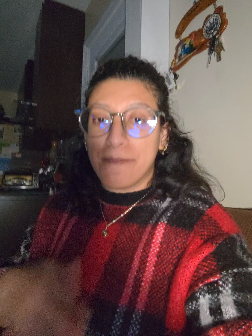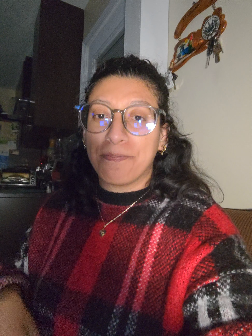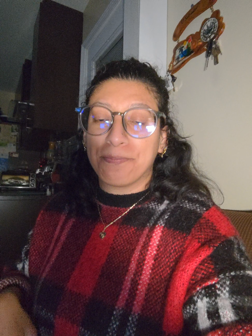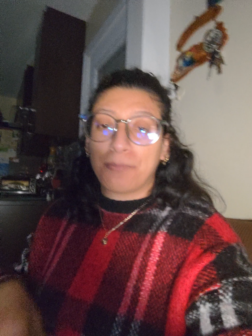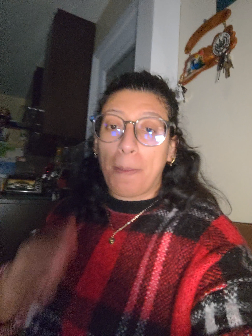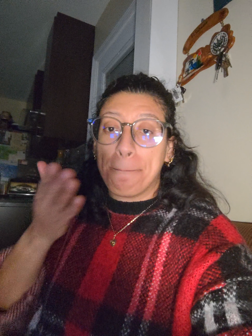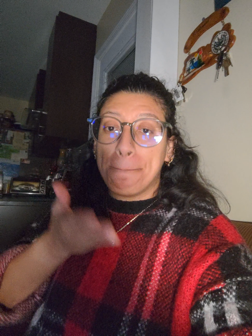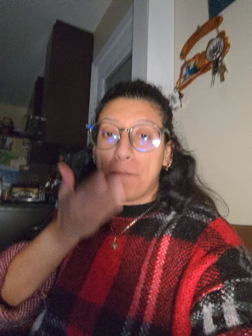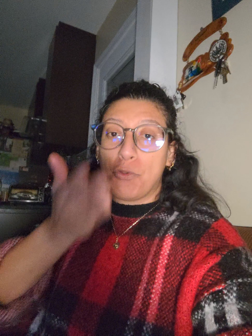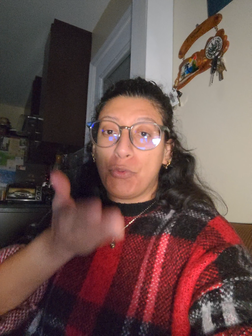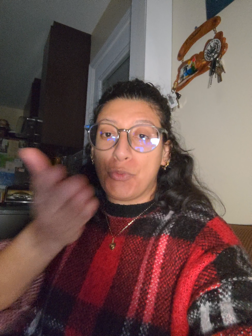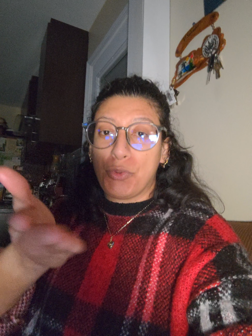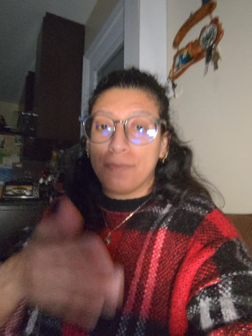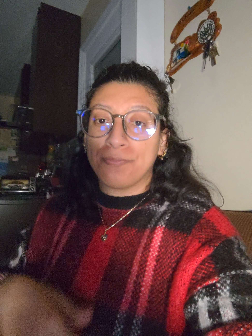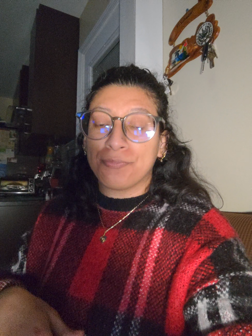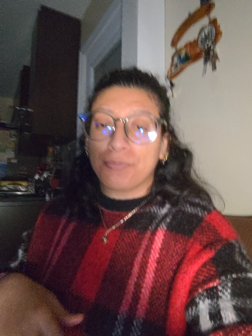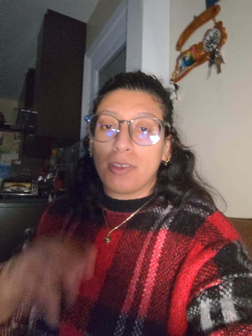boat